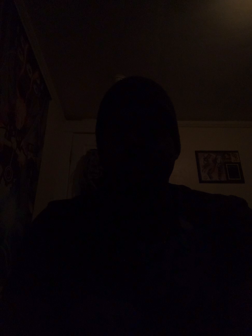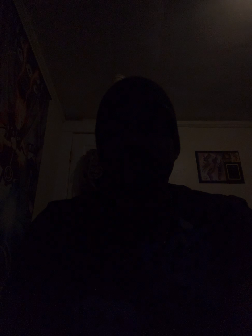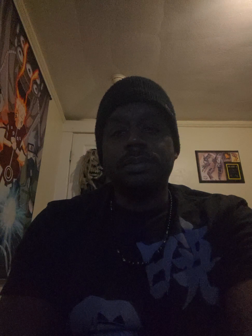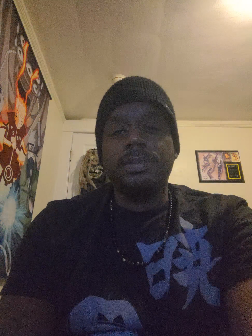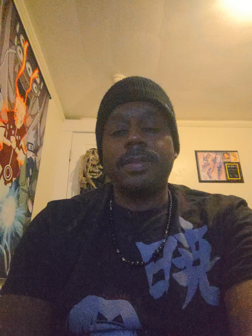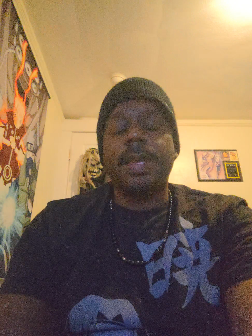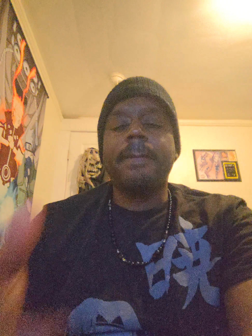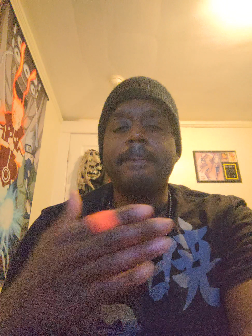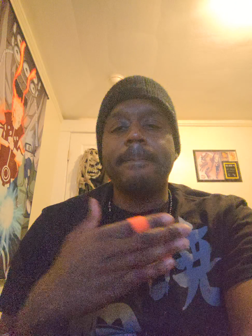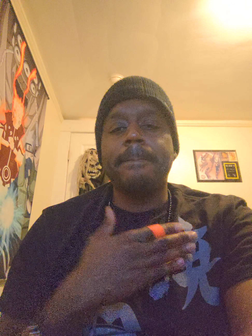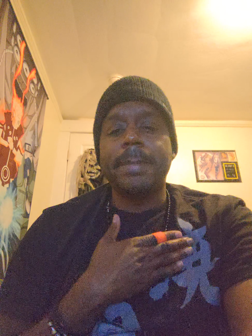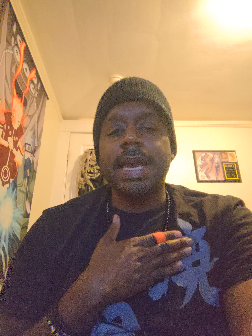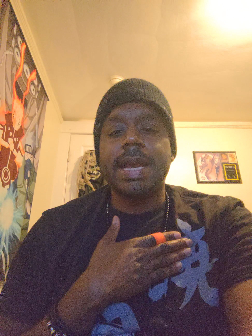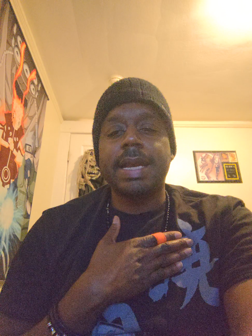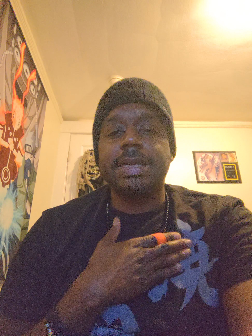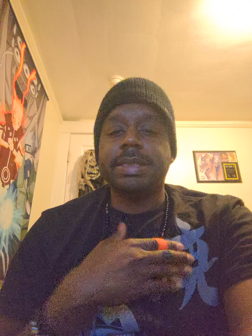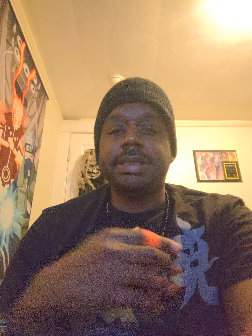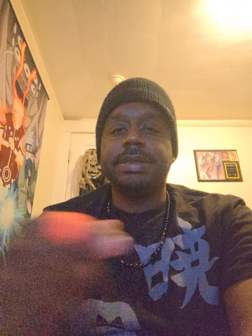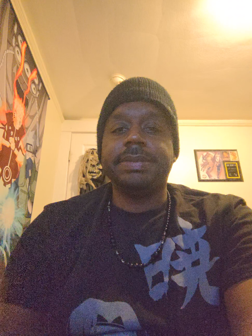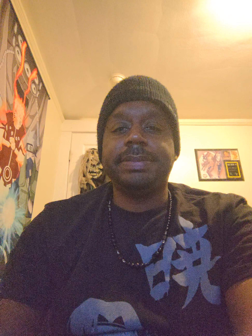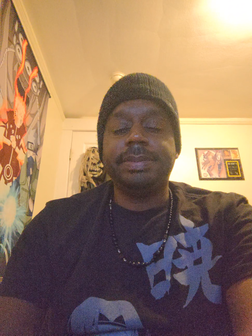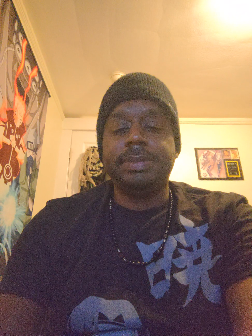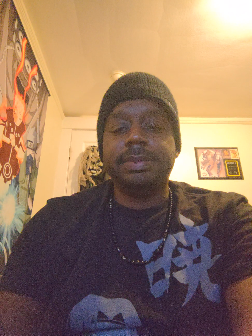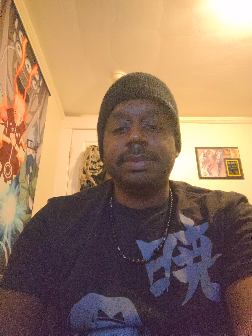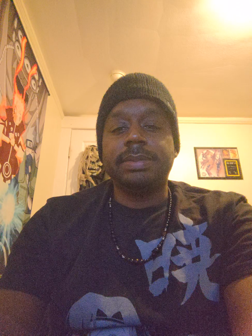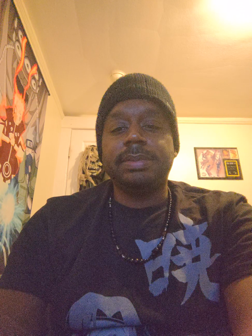my